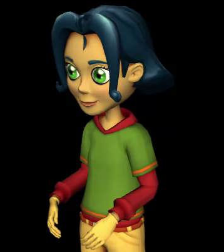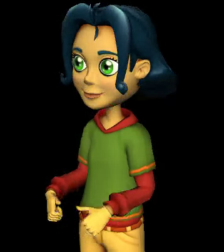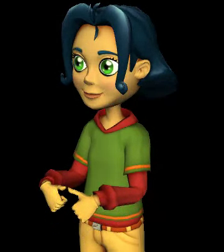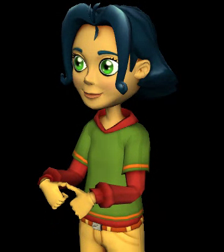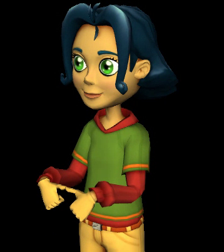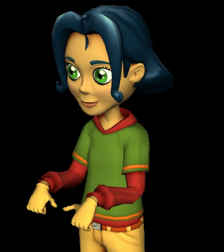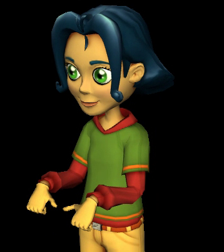يبقى